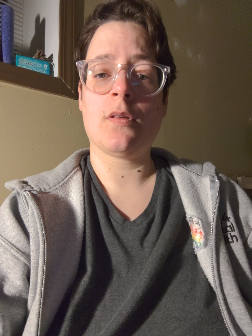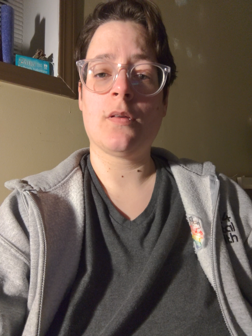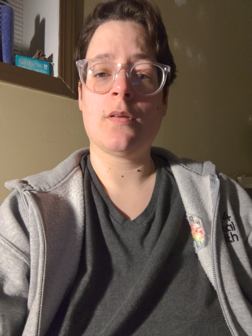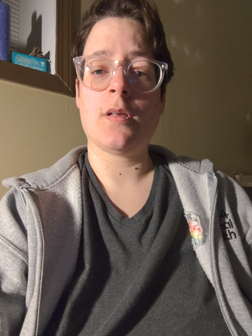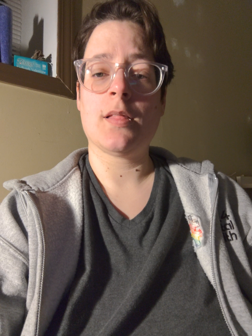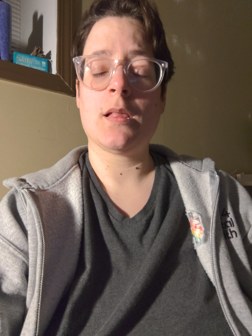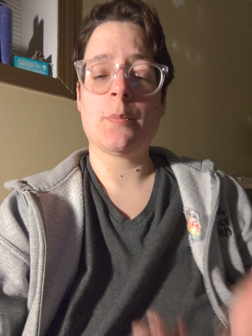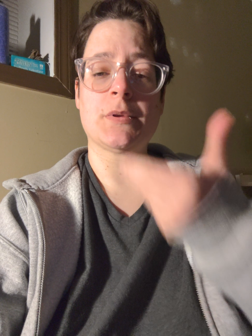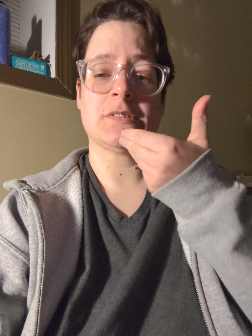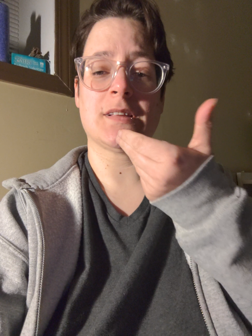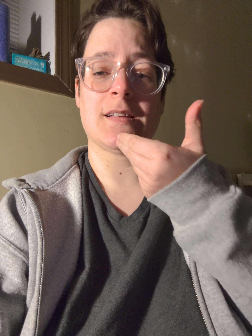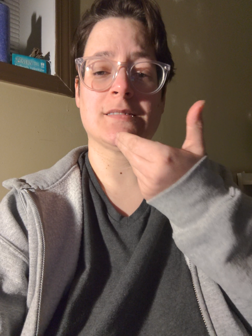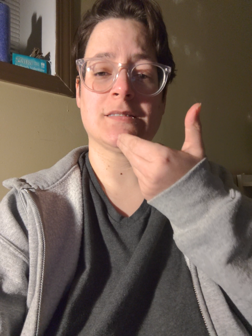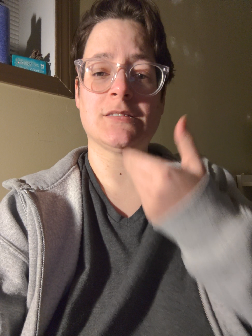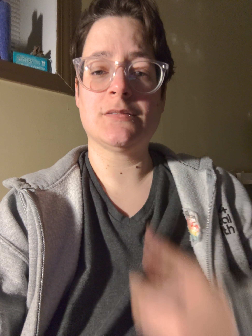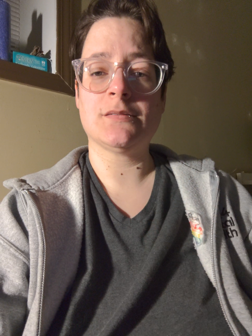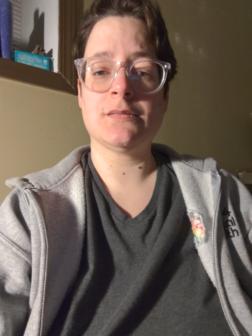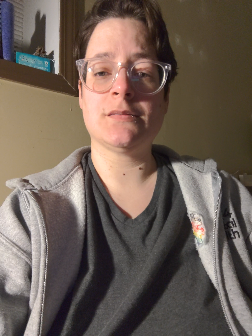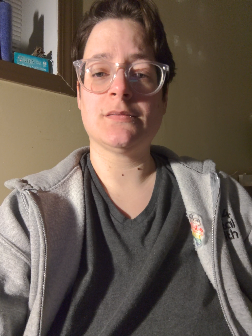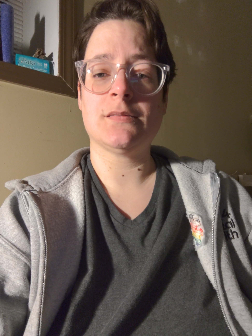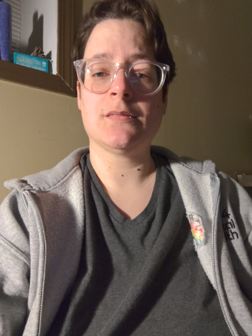pizza